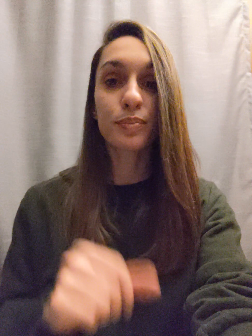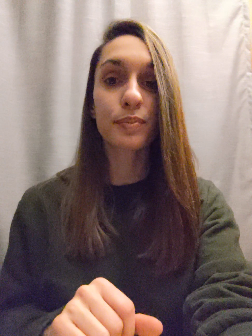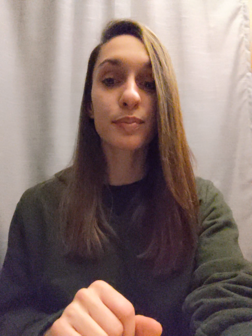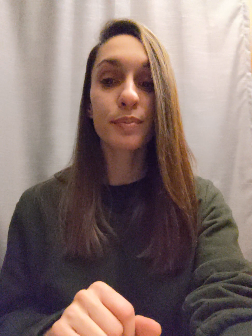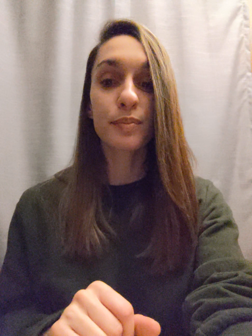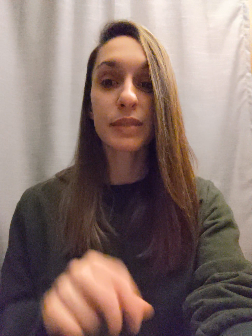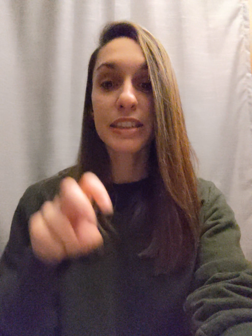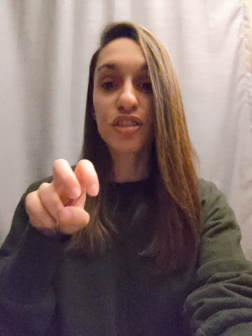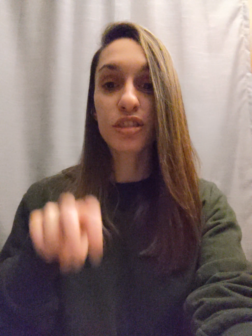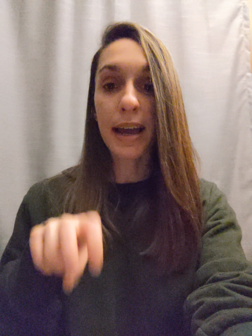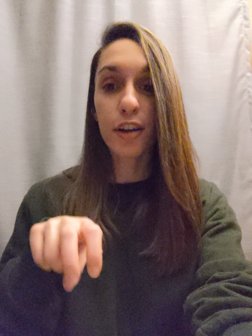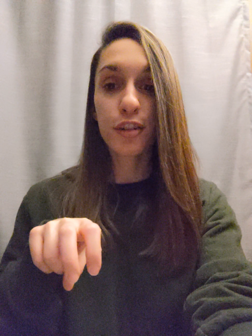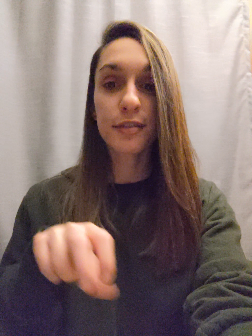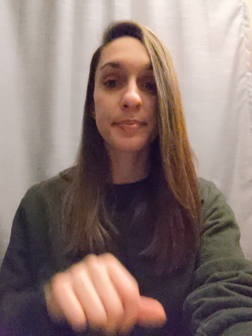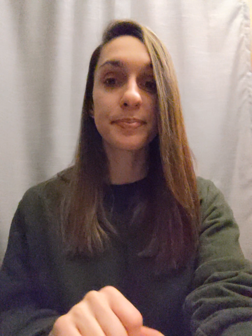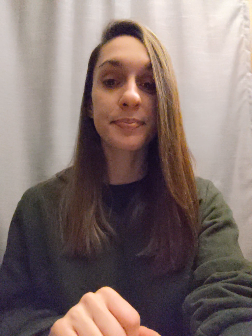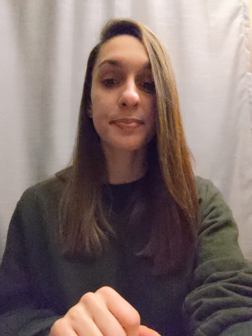chair